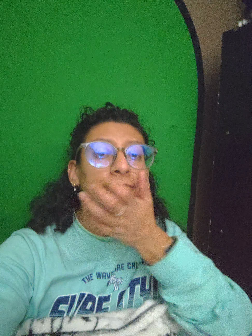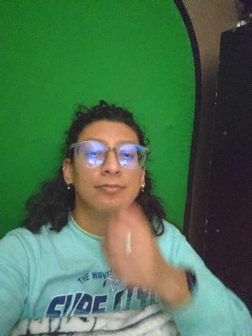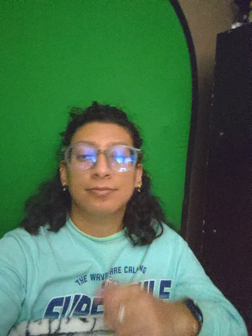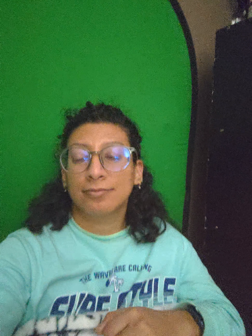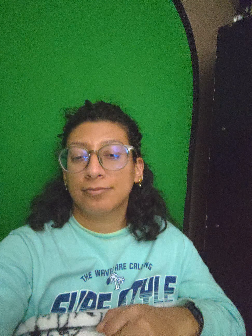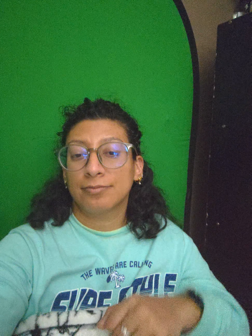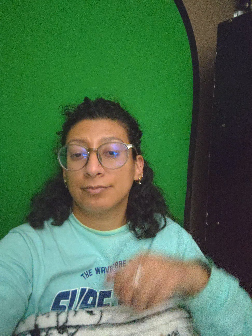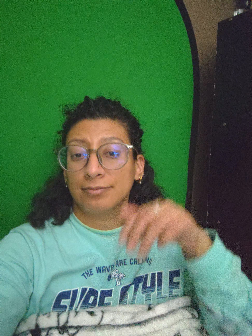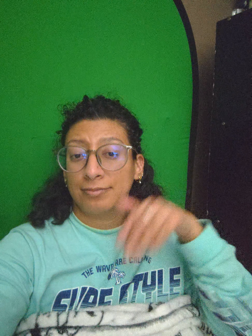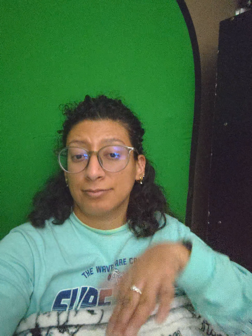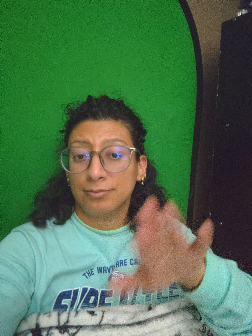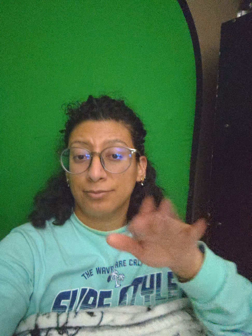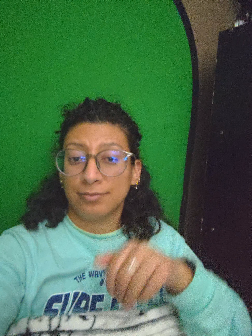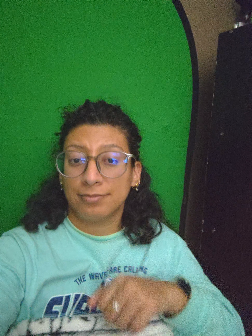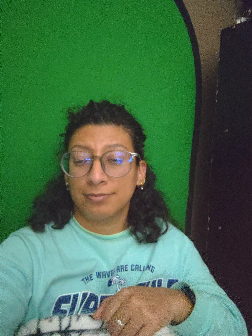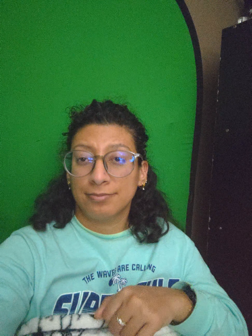into